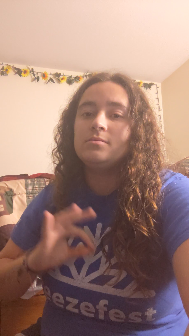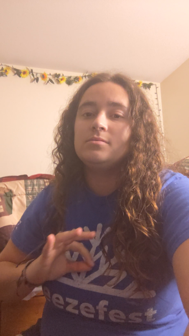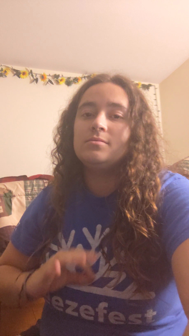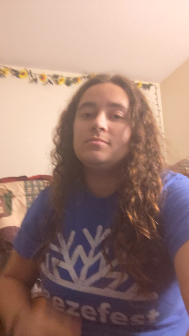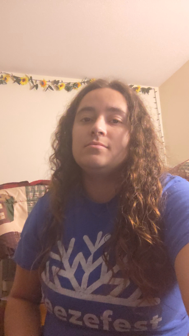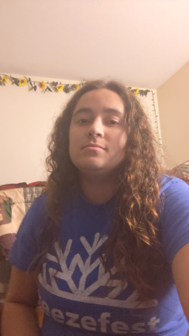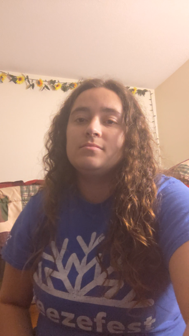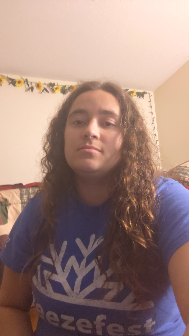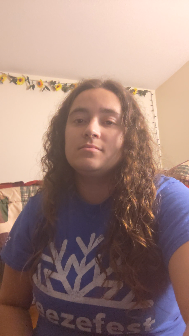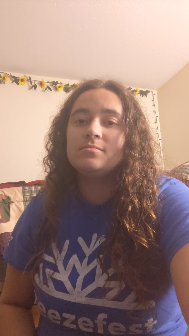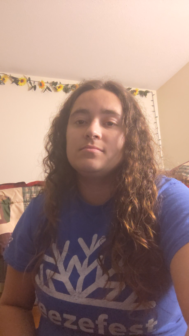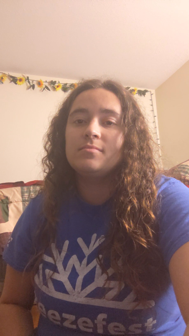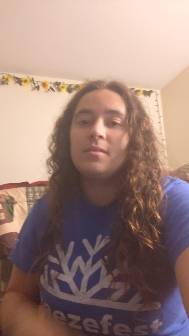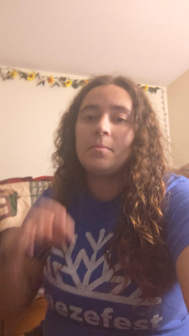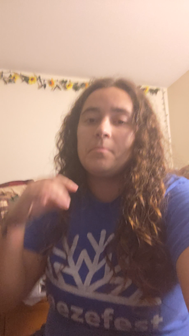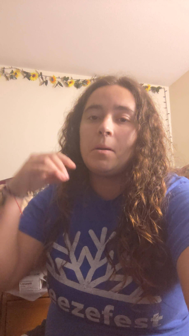bubbles